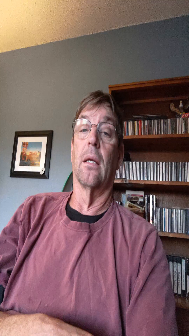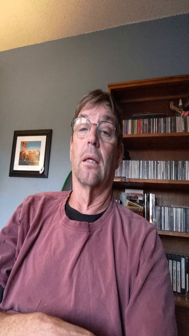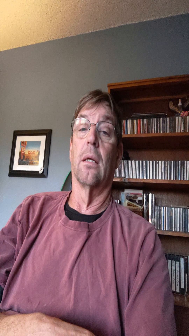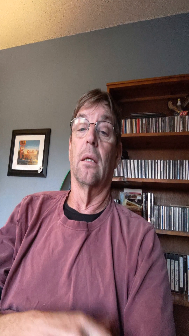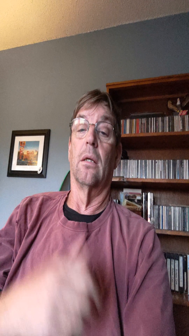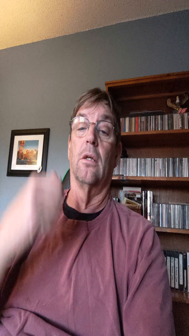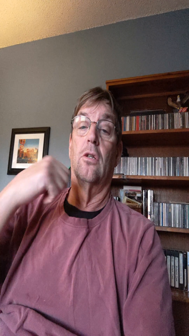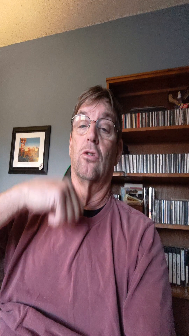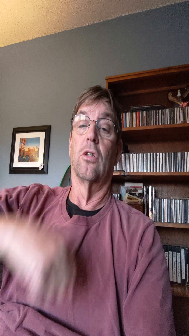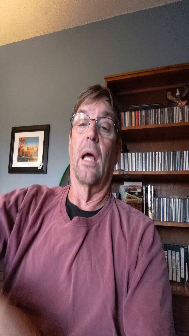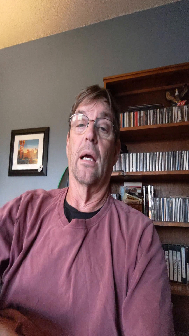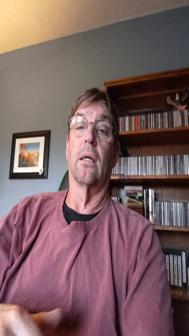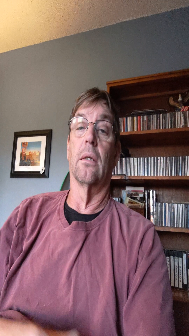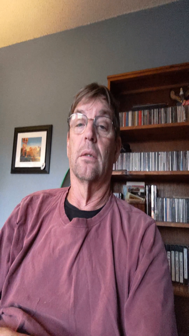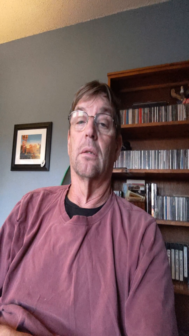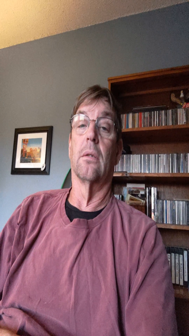jacket